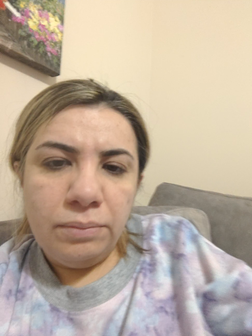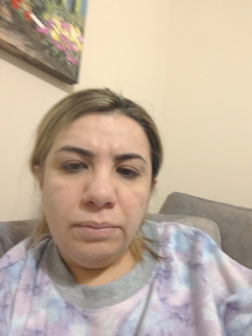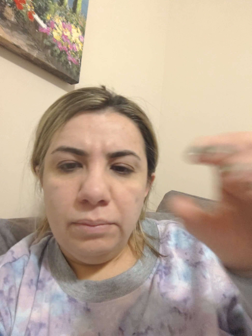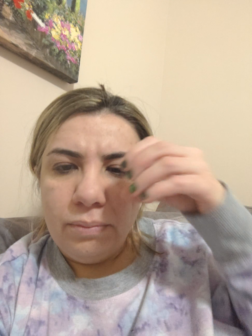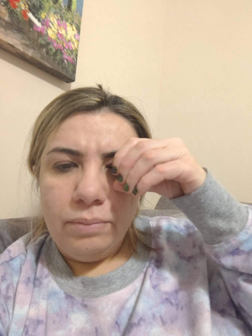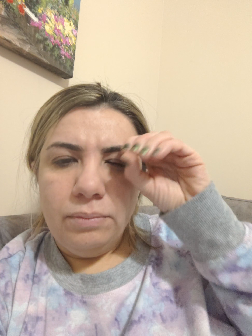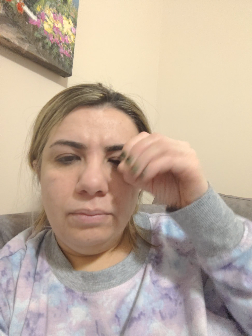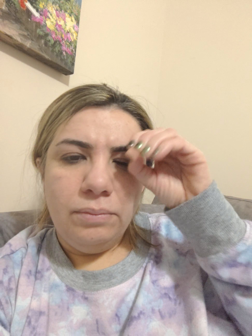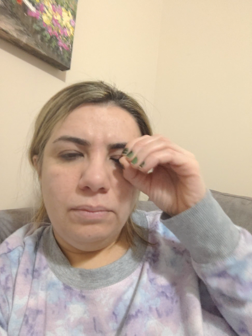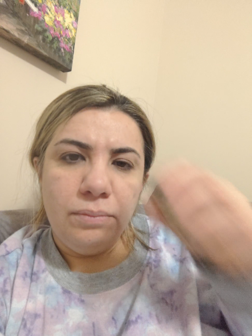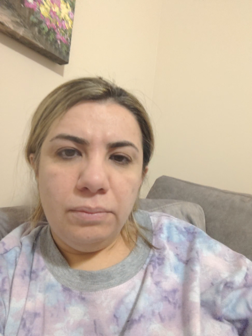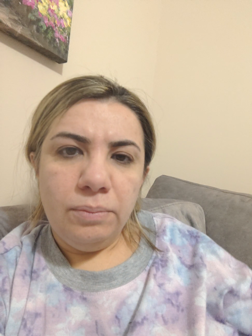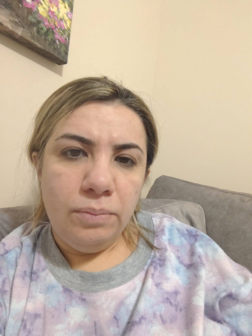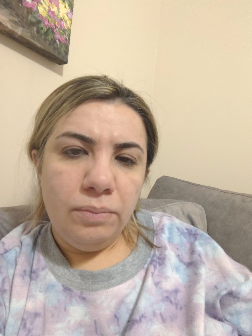owl